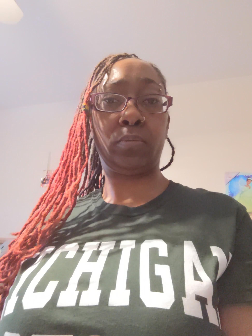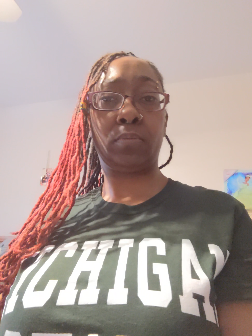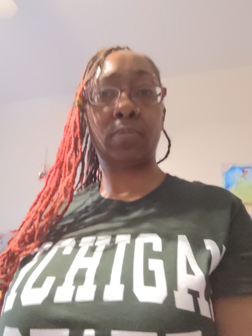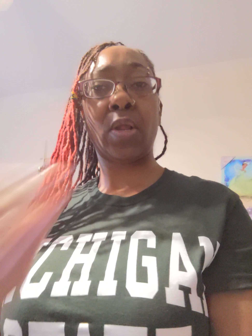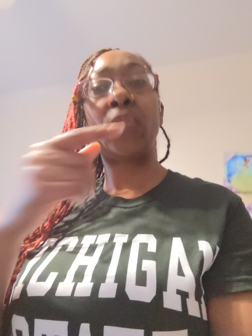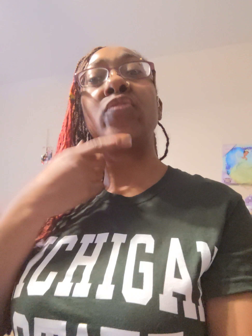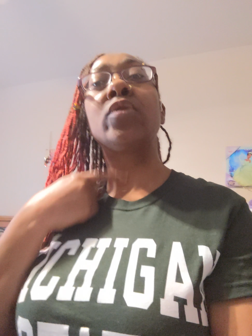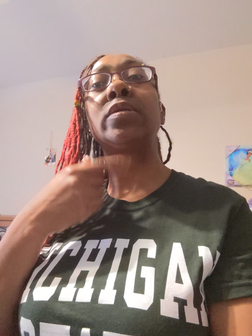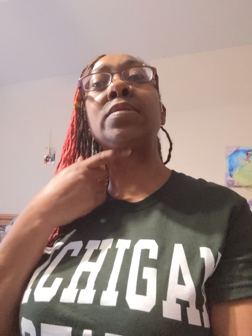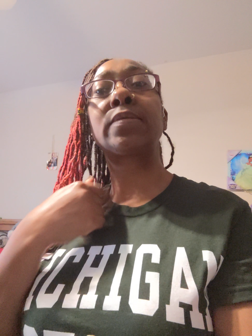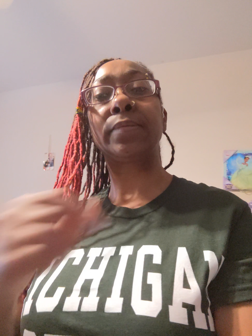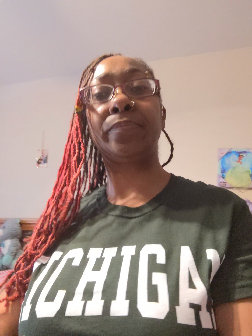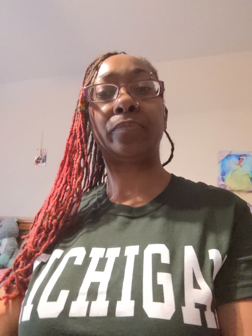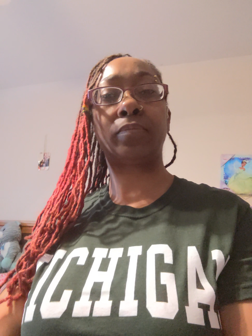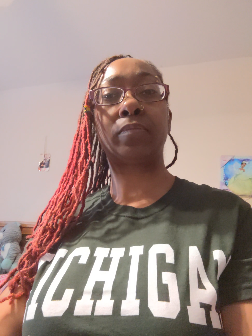thirsty